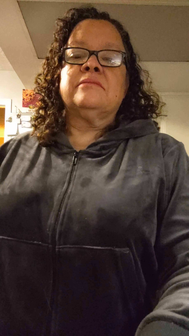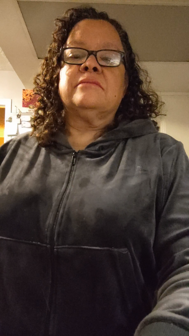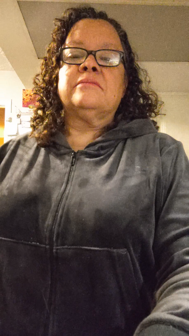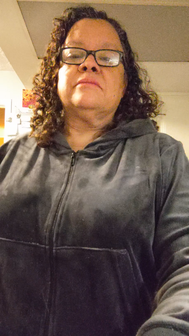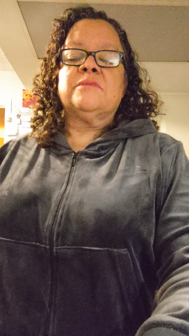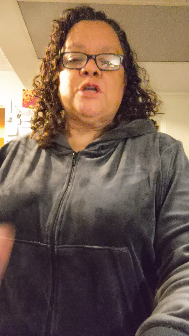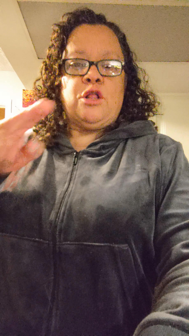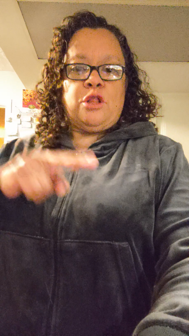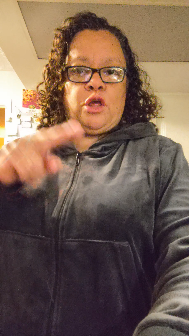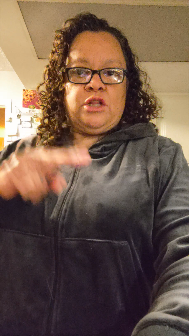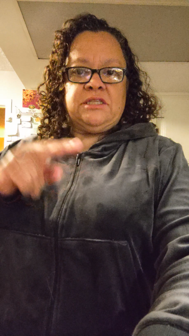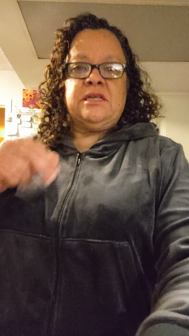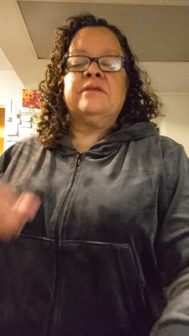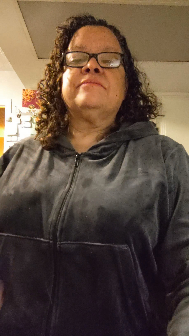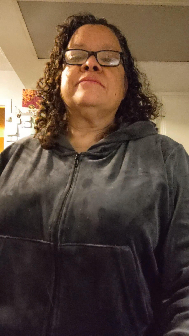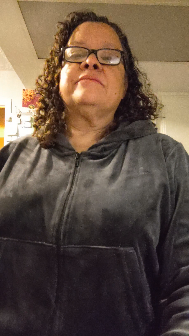nurse